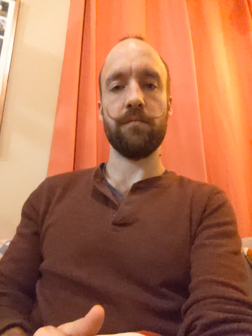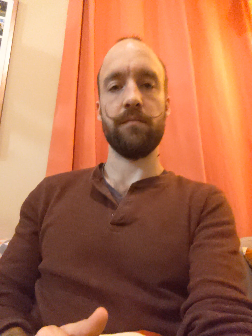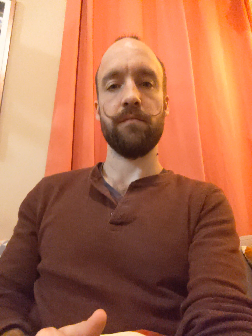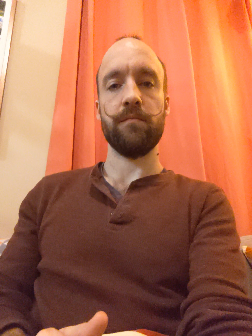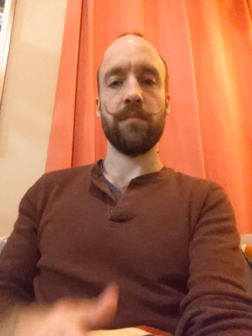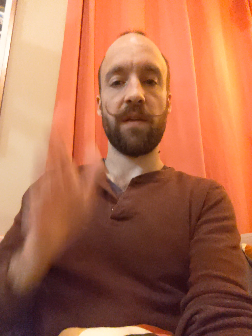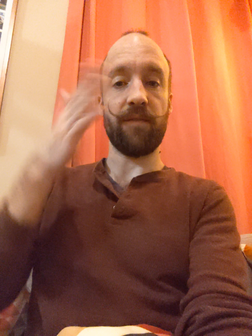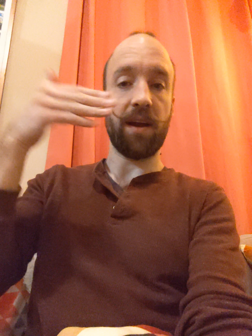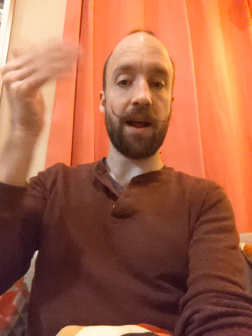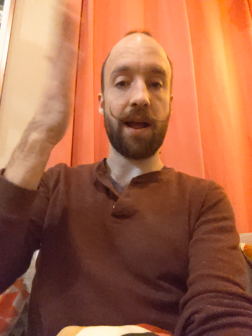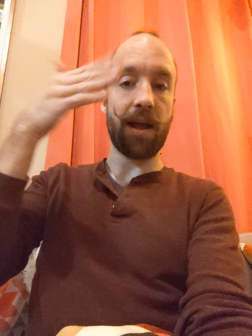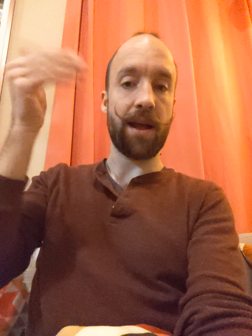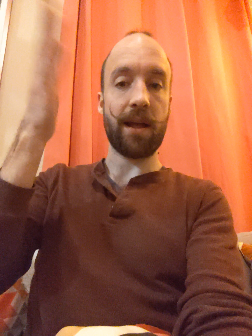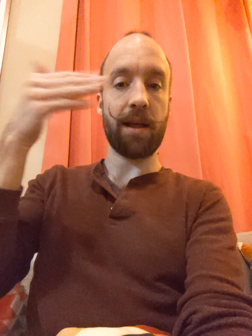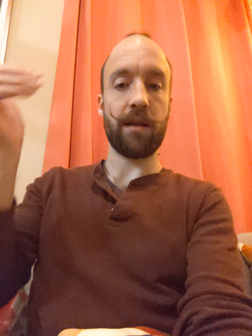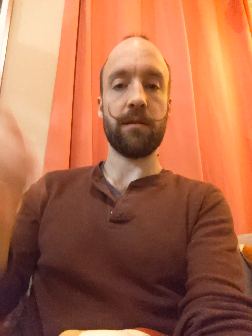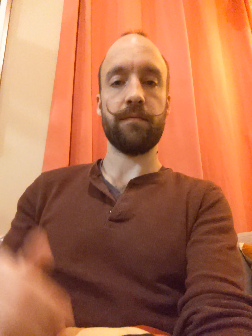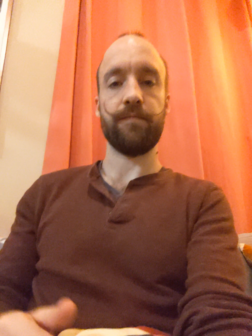flag